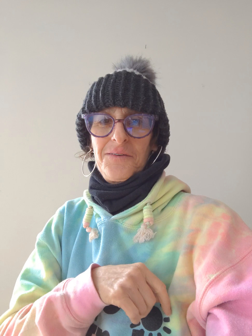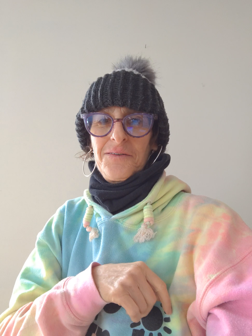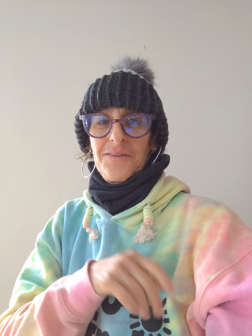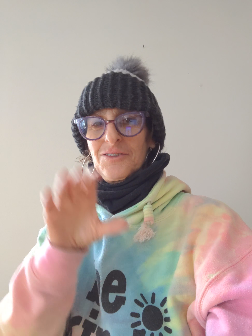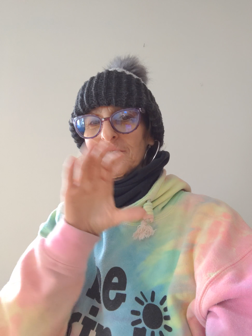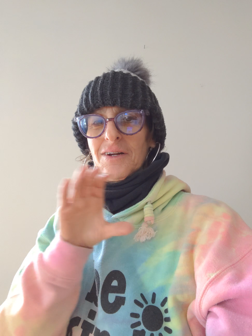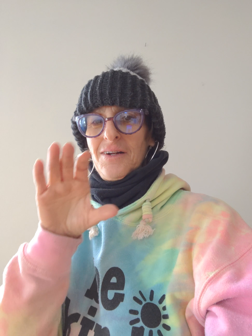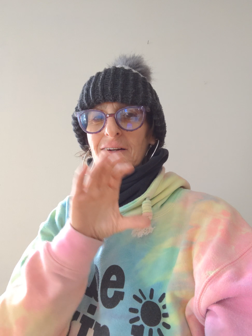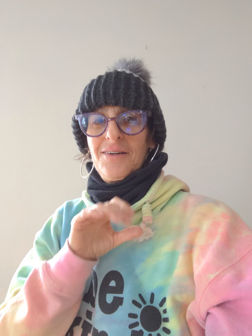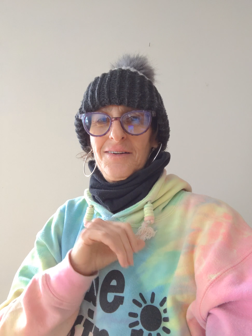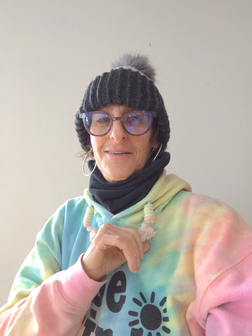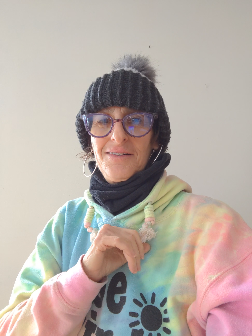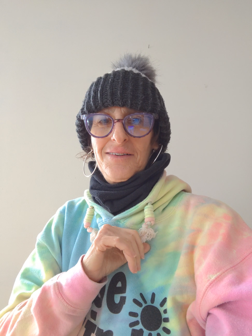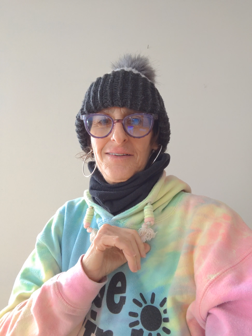chocolate